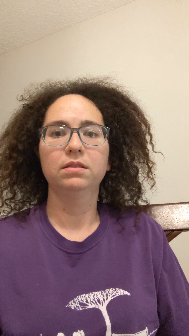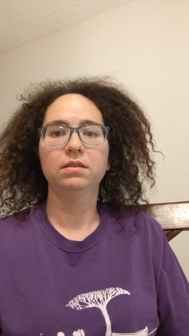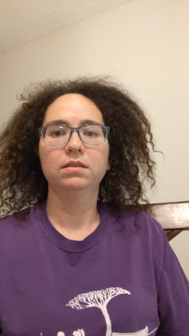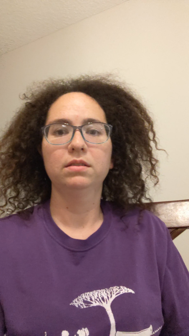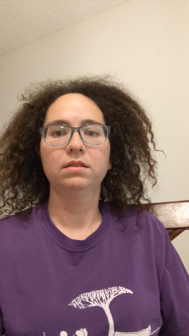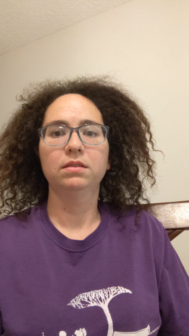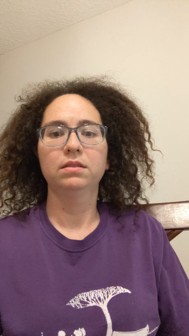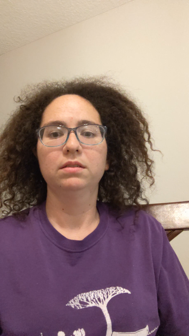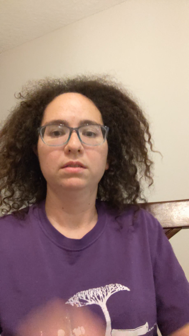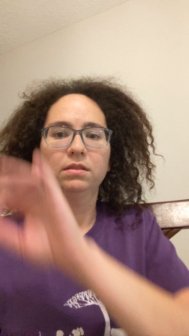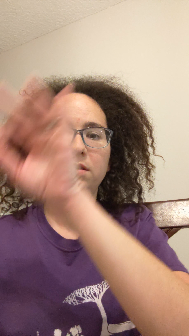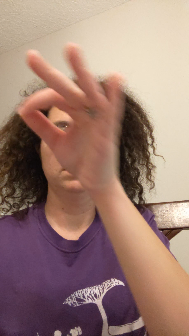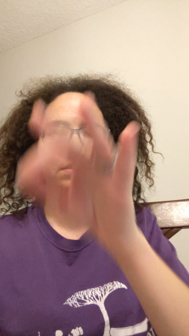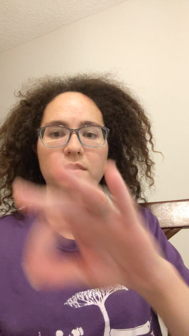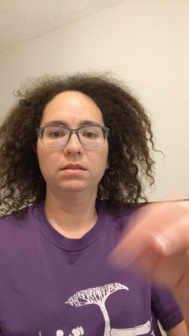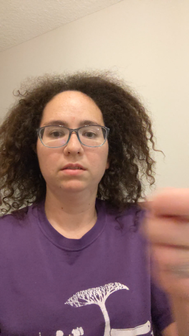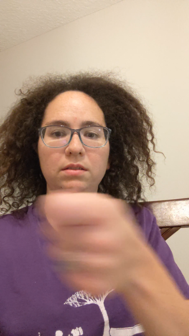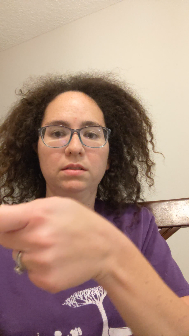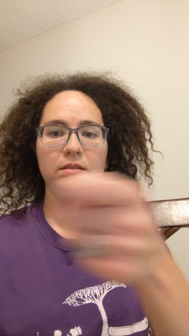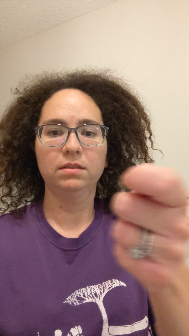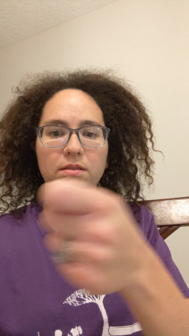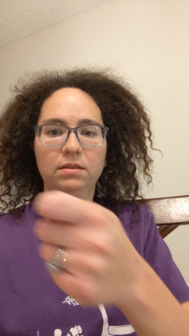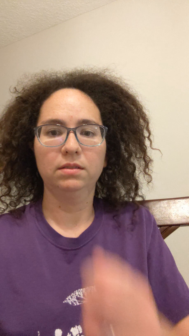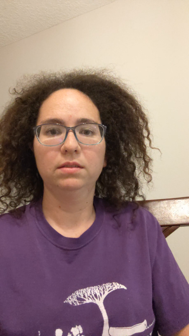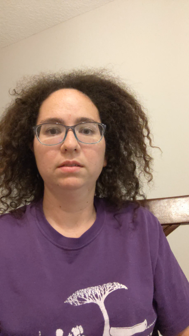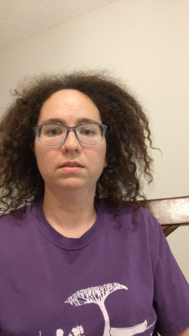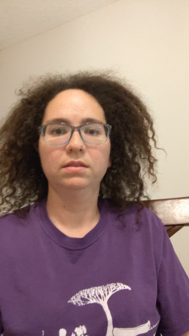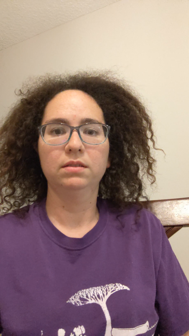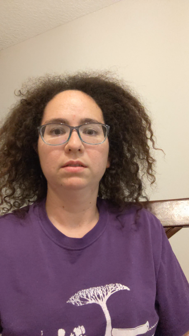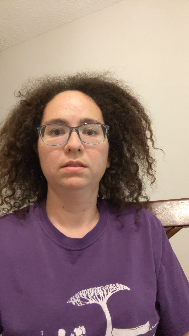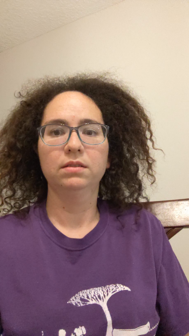hose